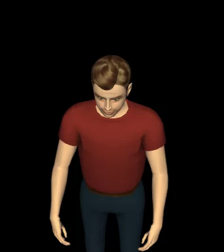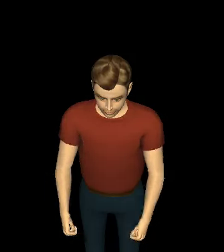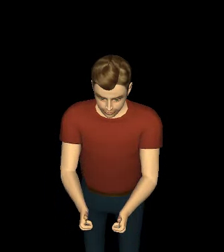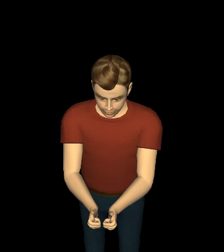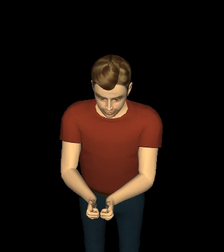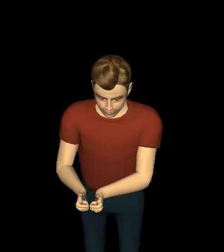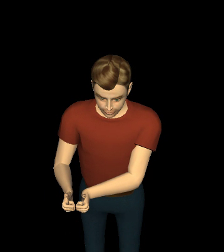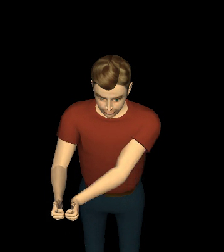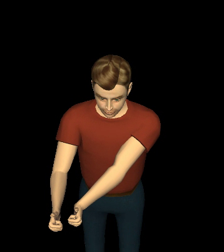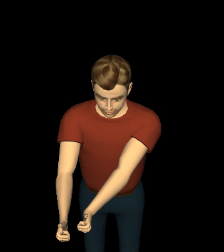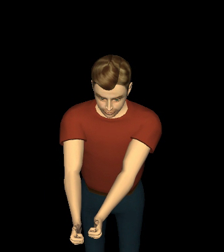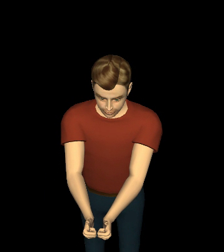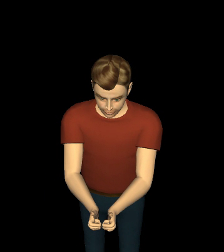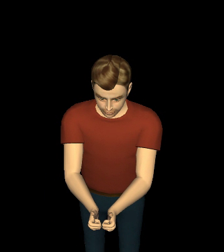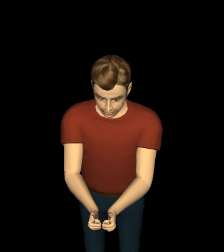معا